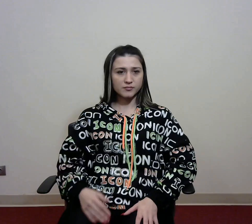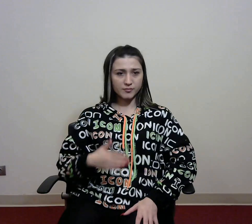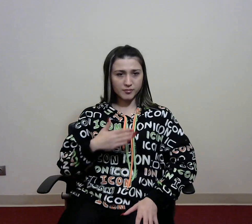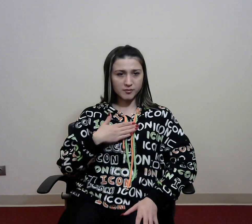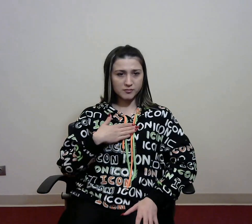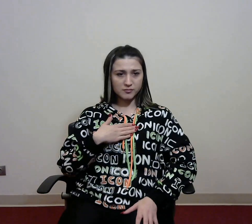mənim